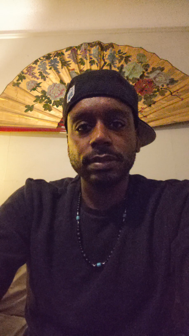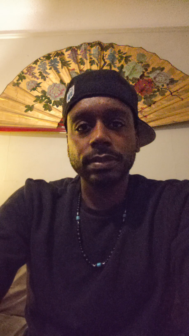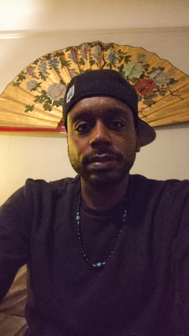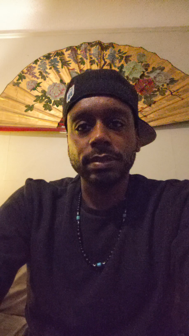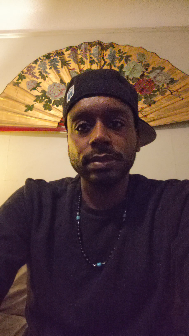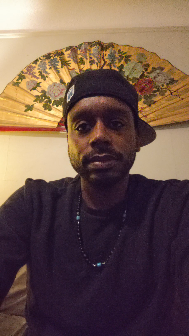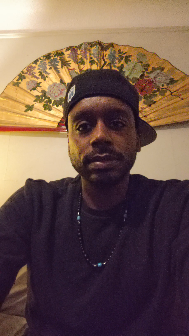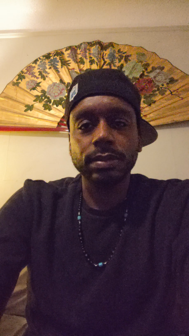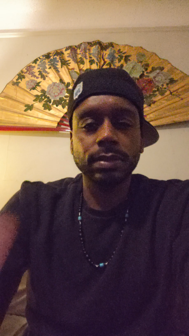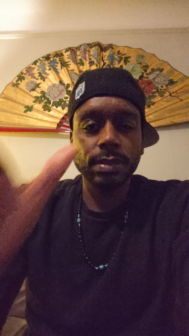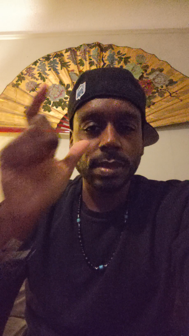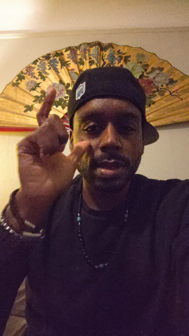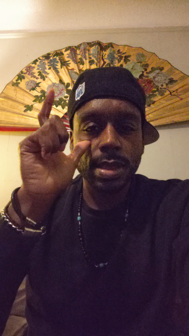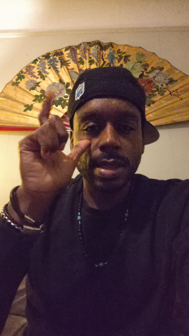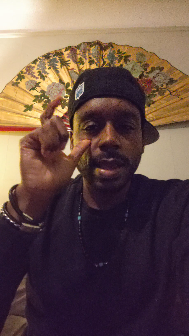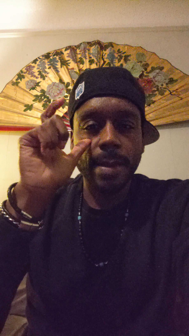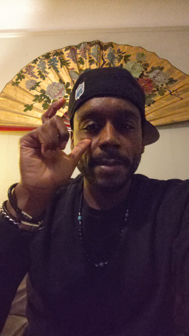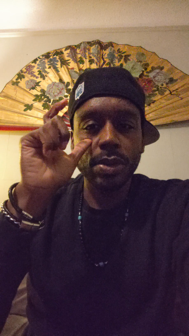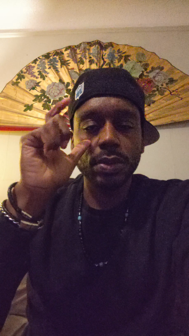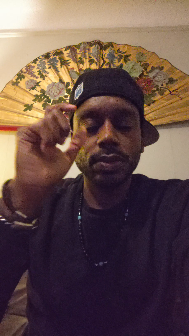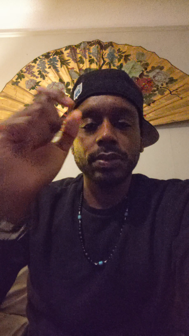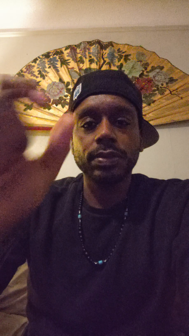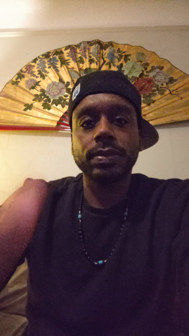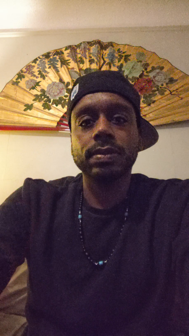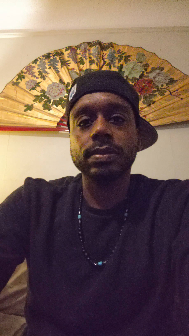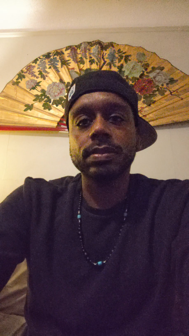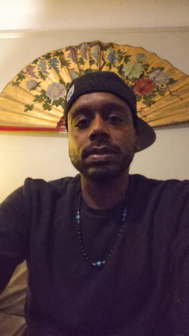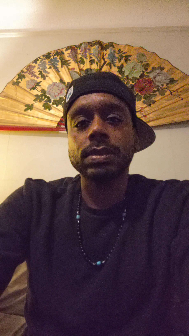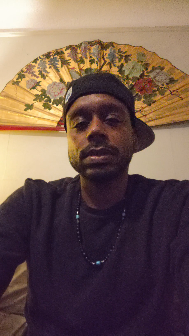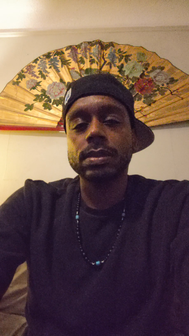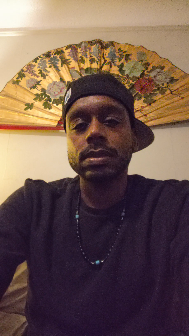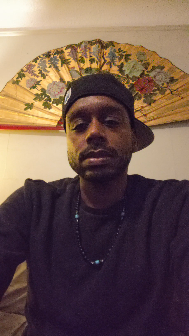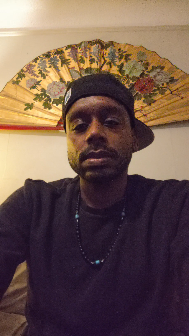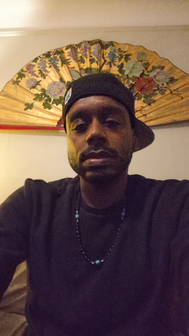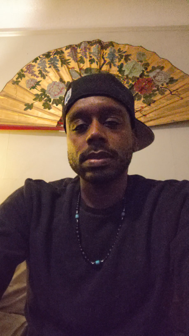camera